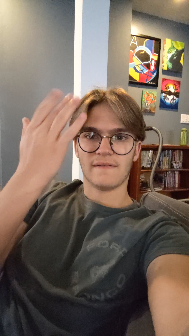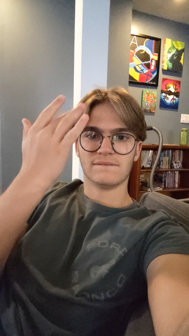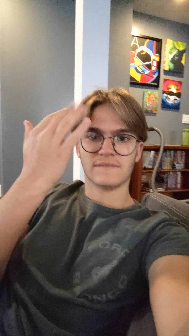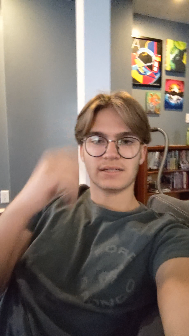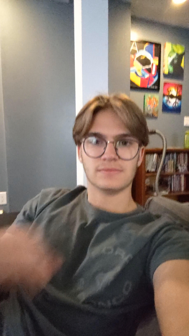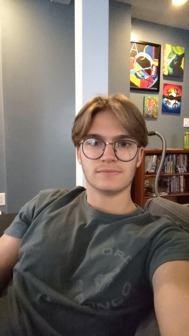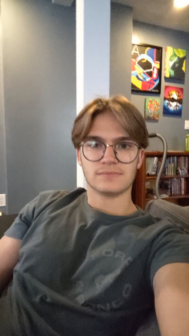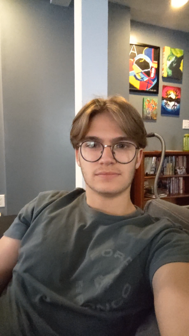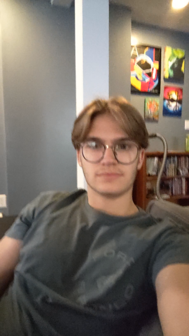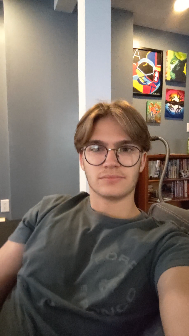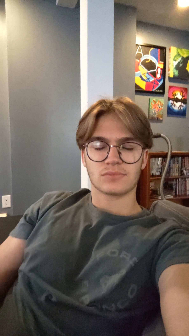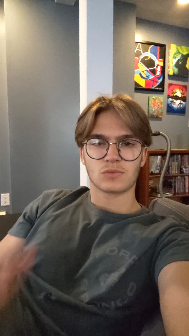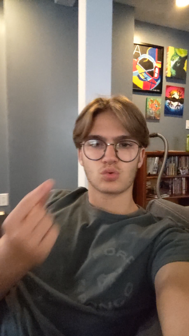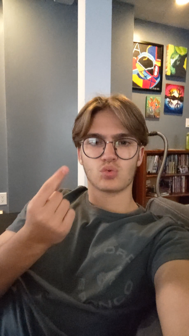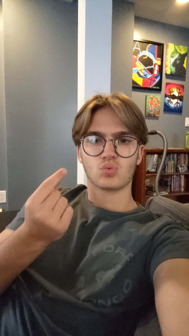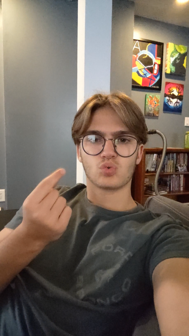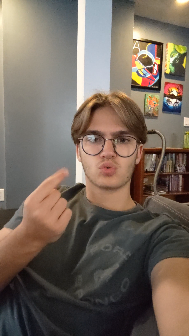do